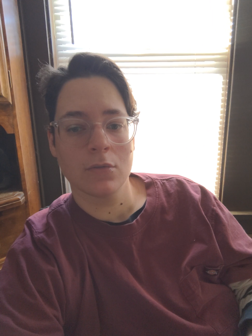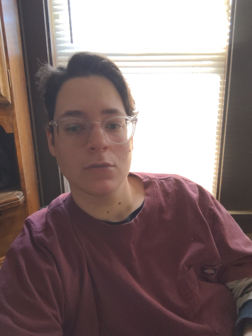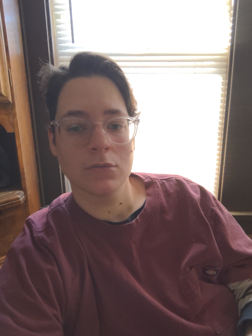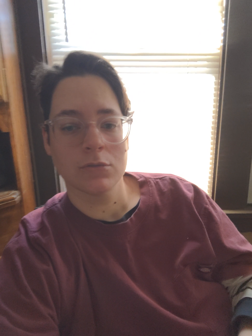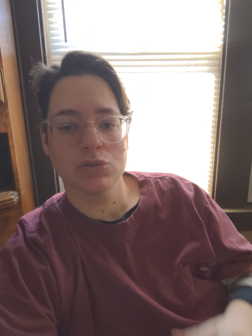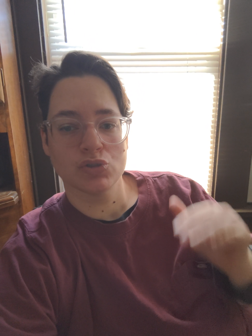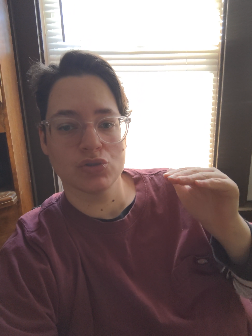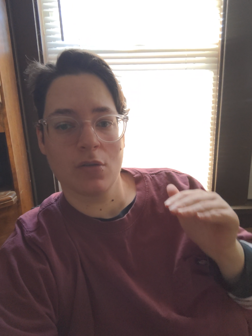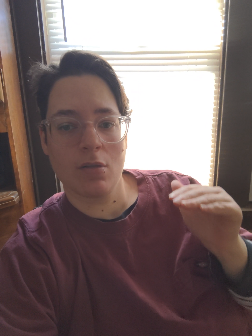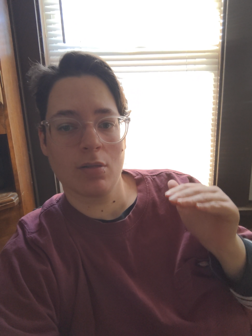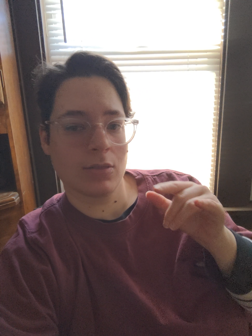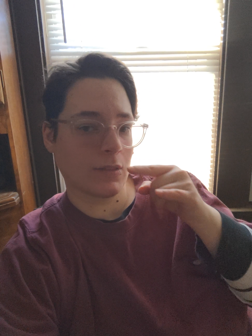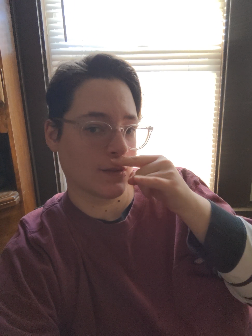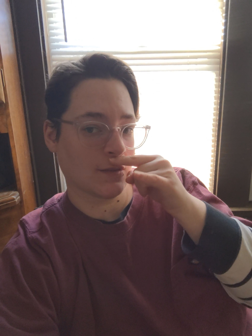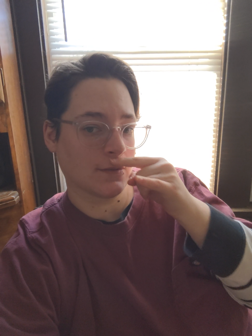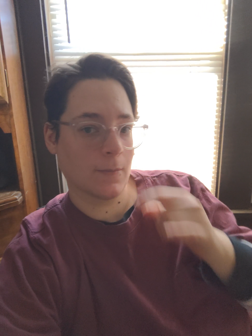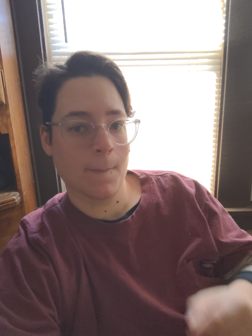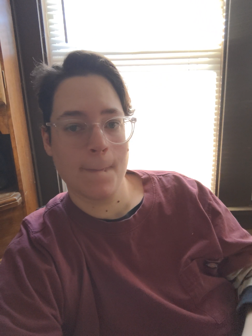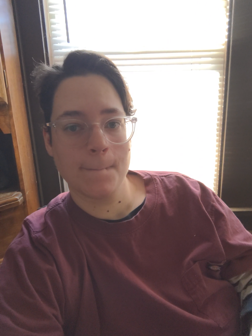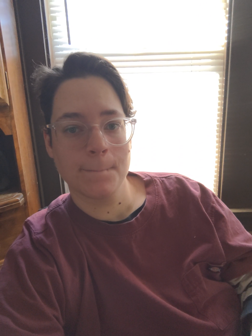child